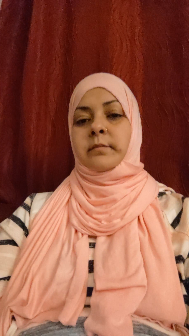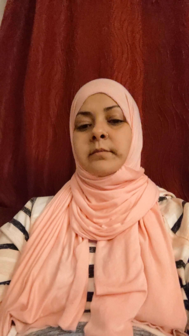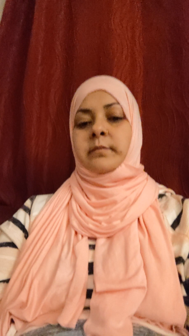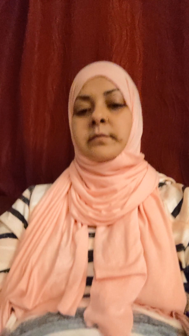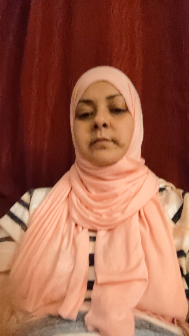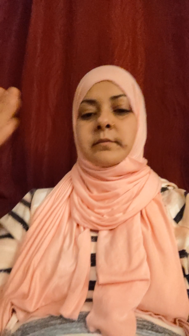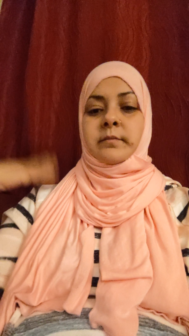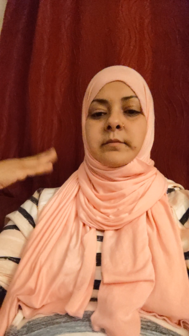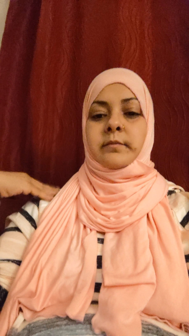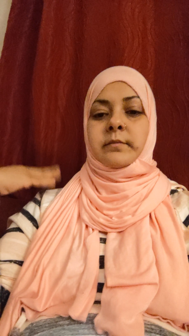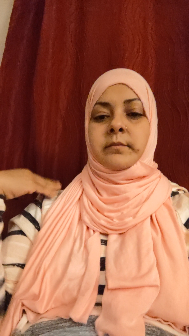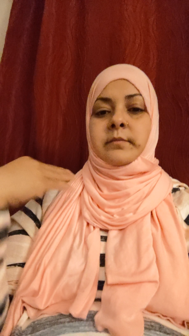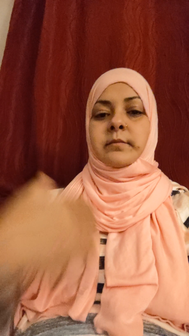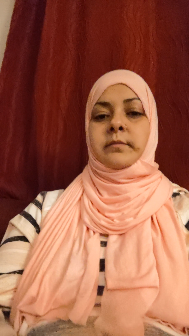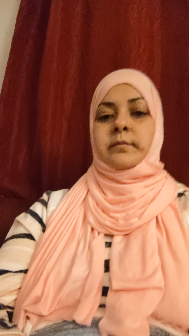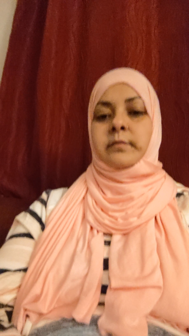shoulder